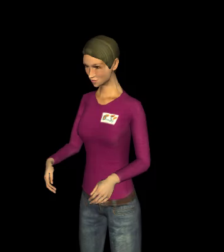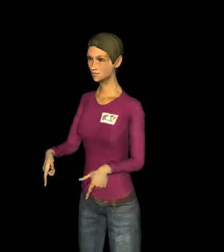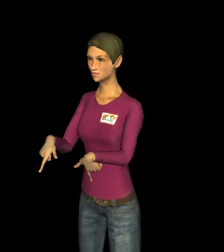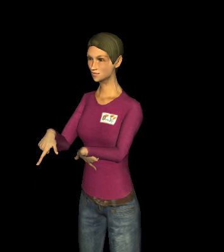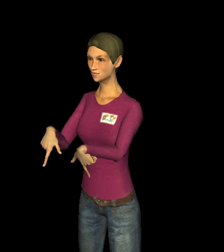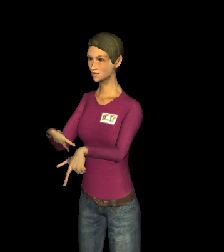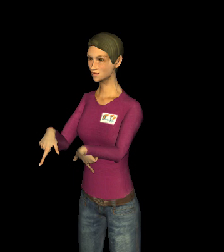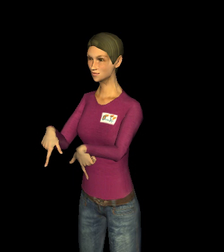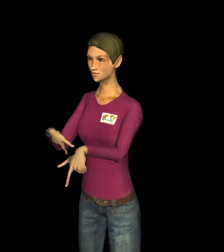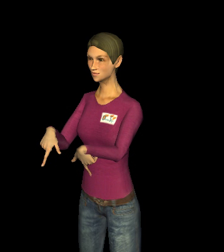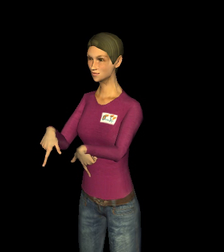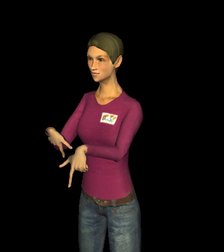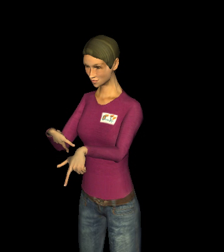سيرا على الأقدام